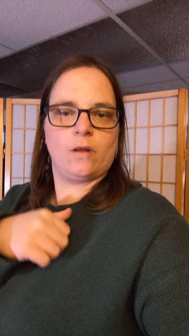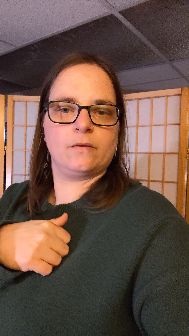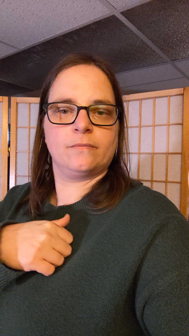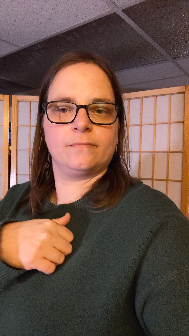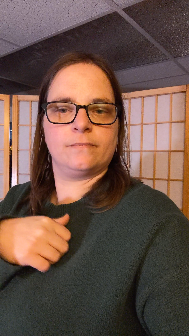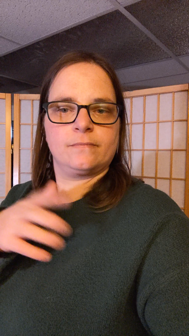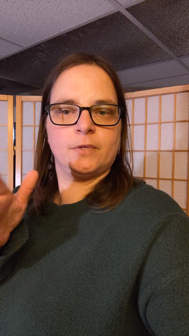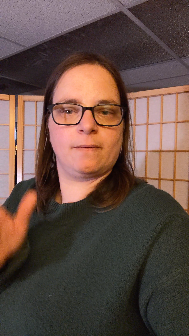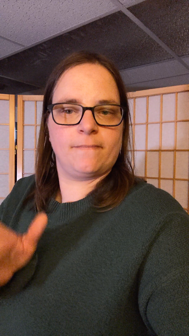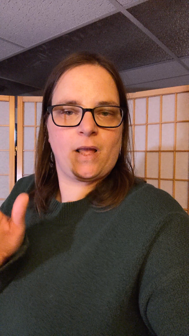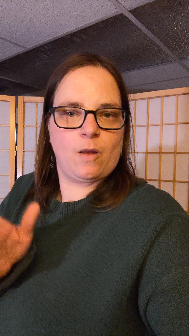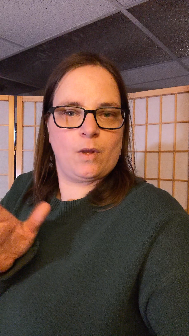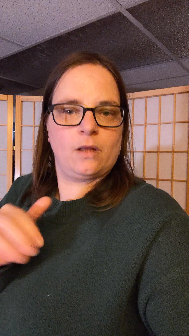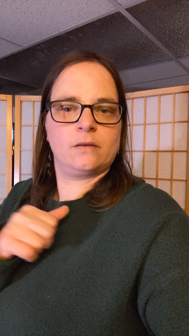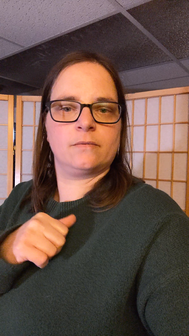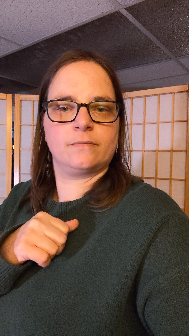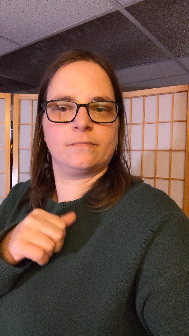penguin